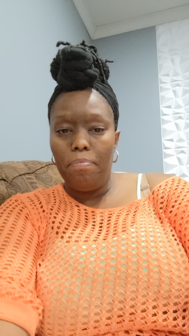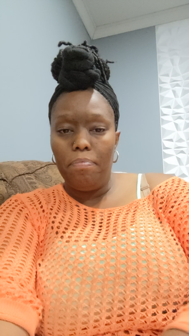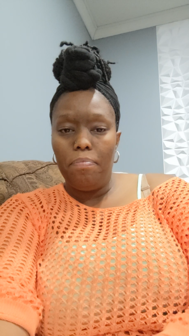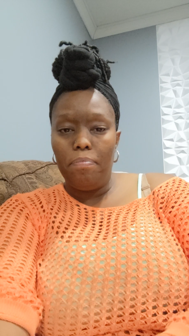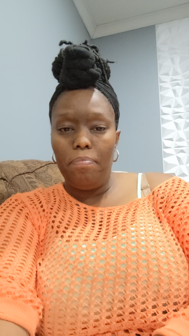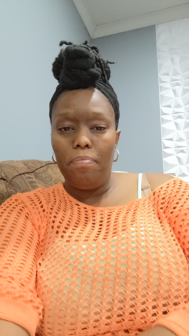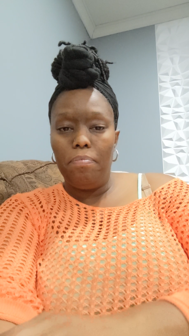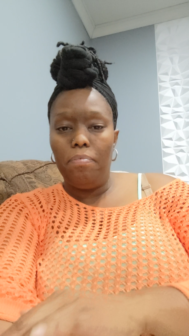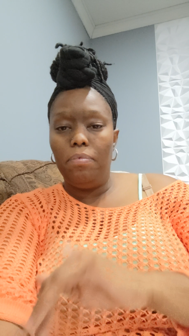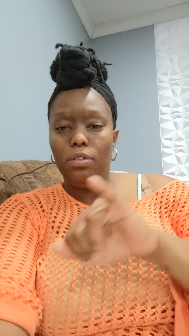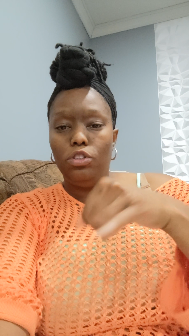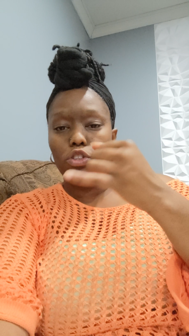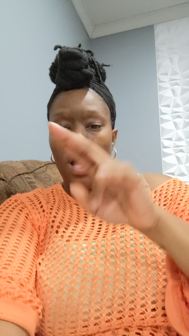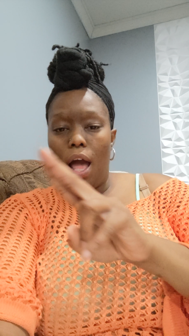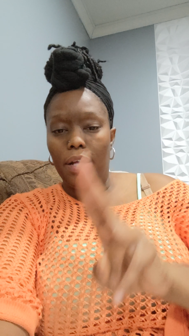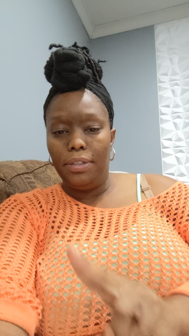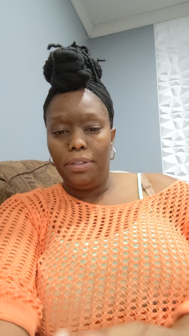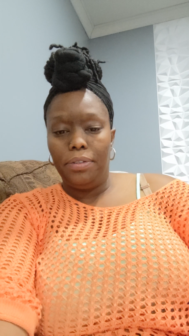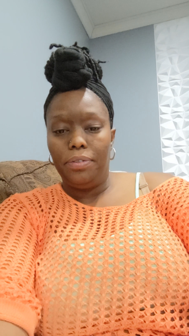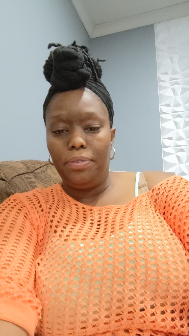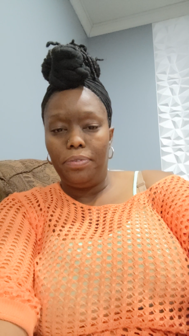jelly